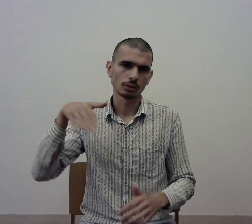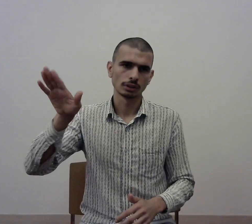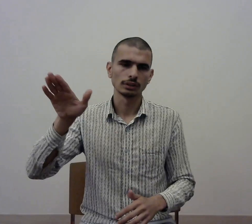getmək